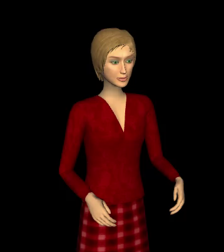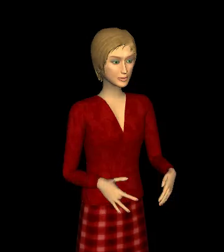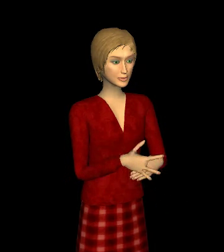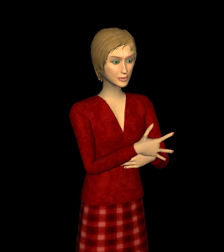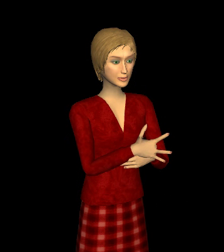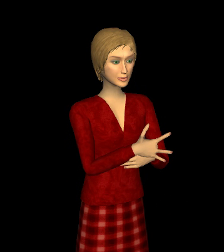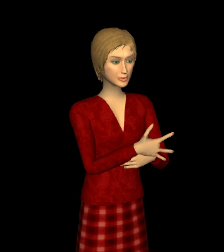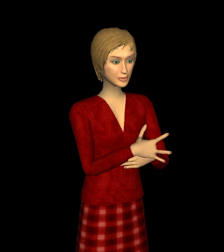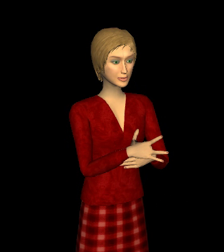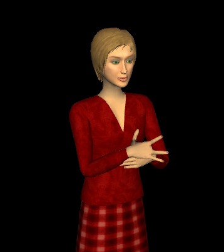تأخر